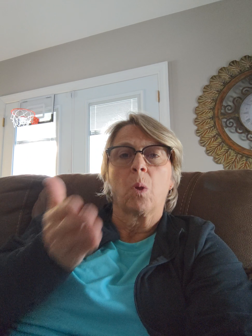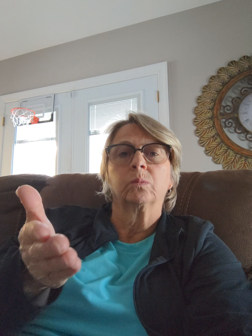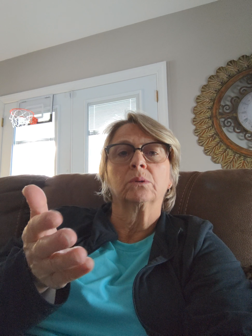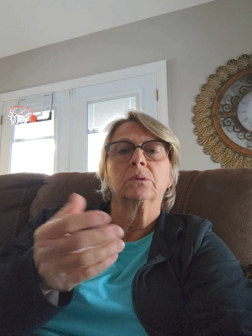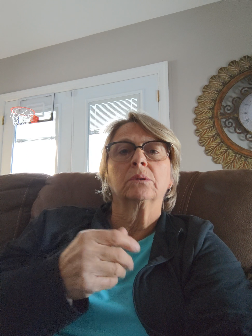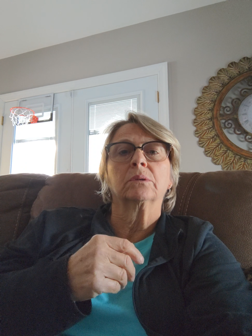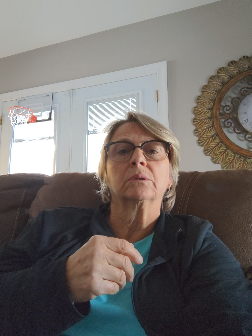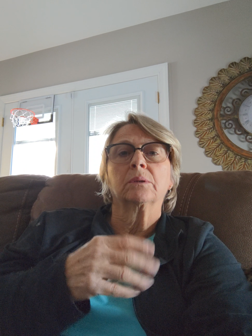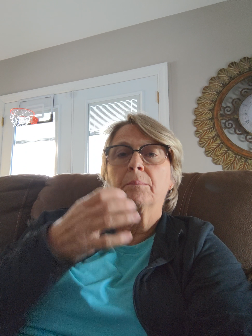boat